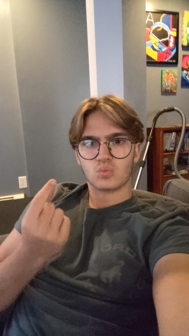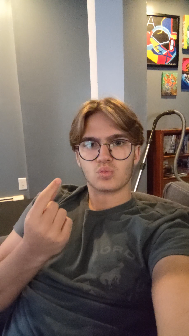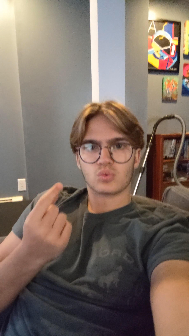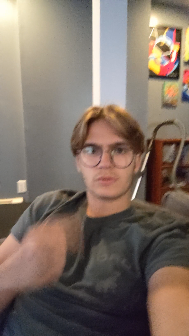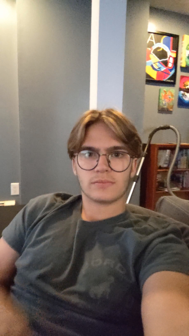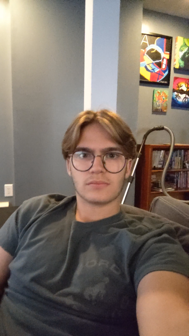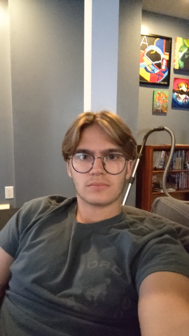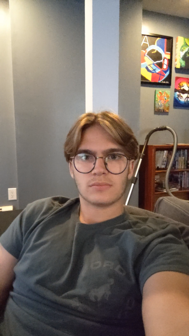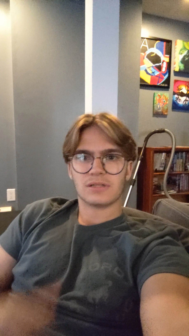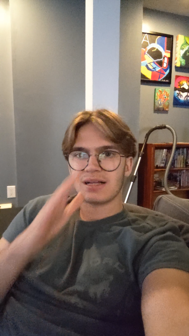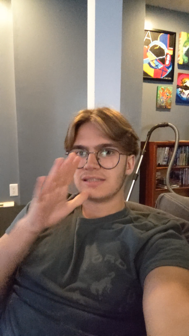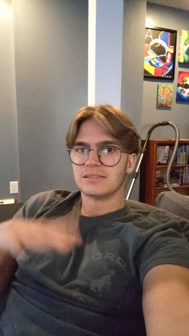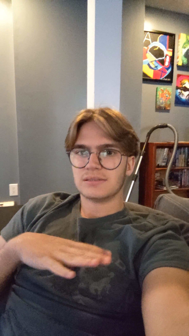lady